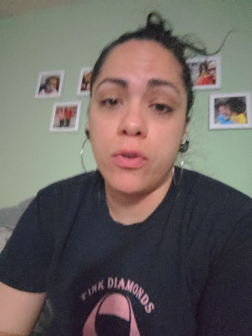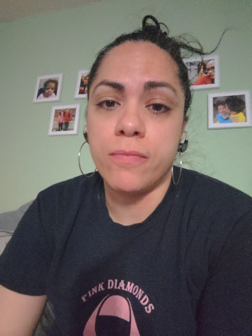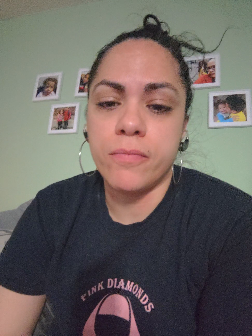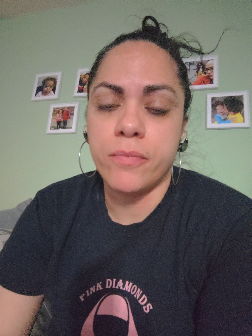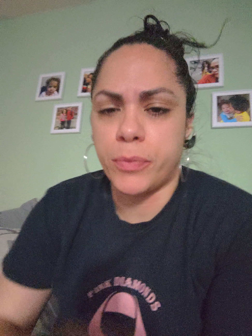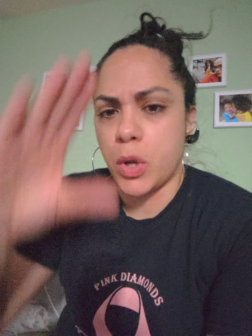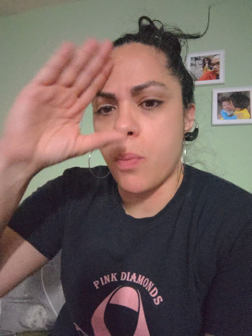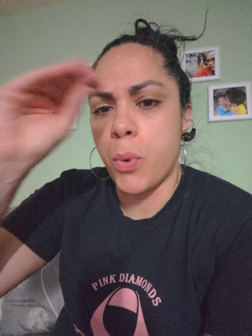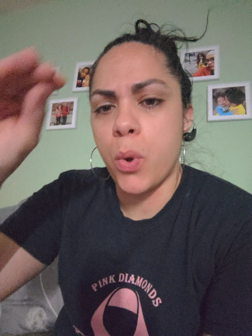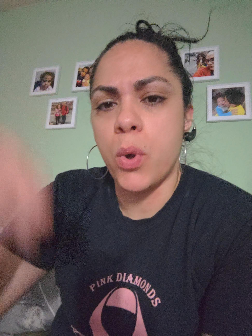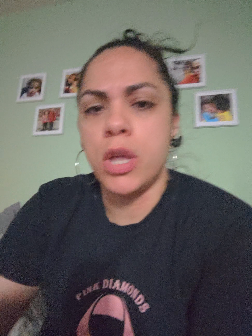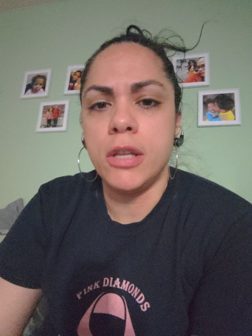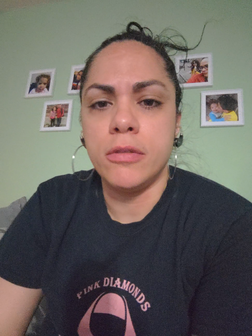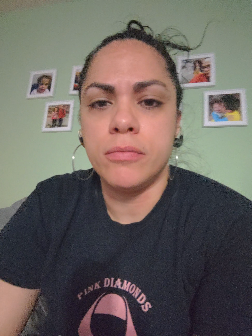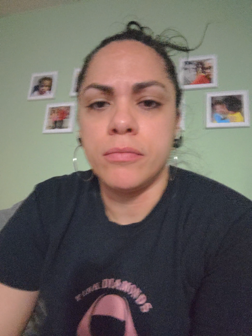boy